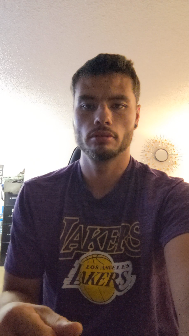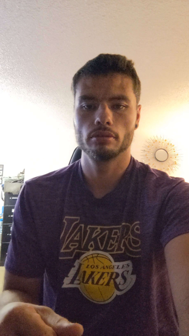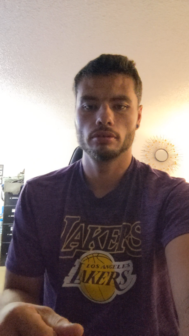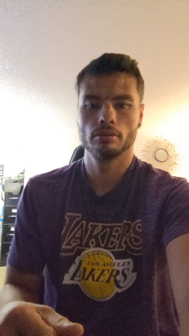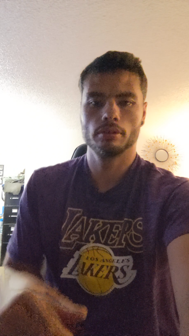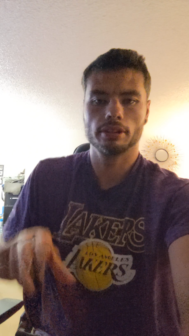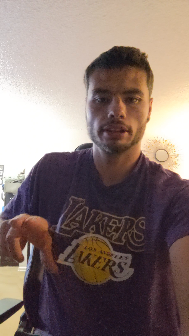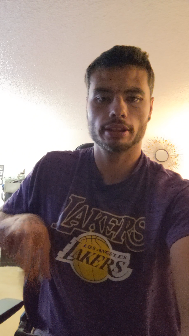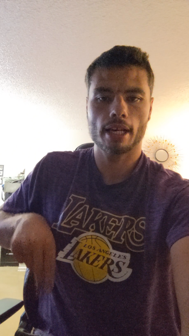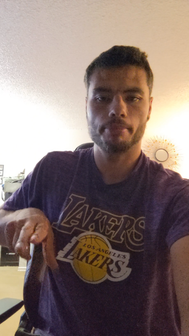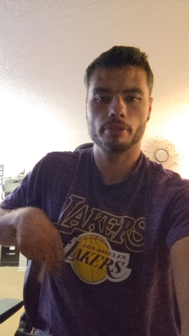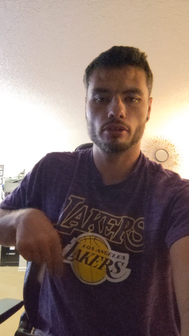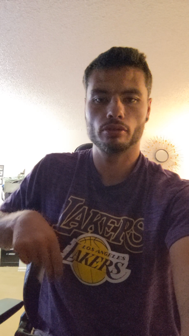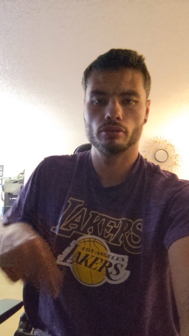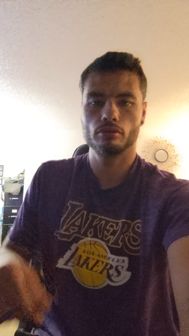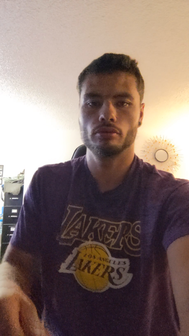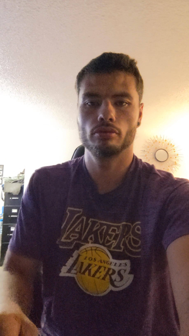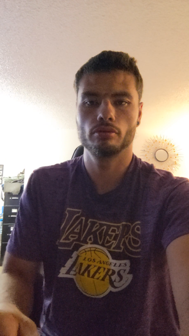diaper